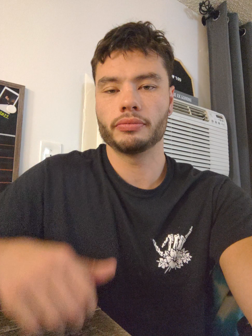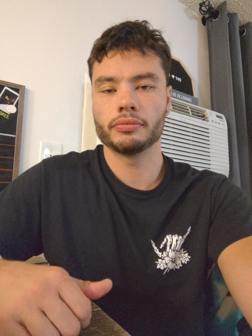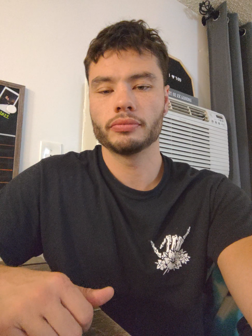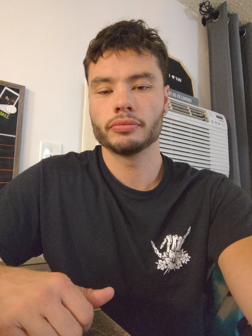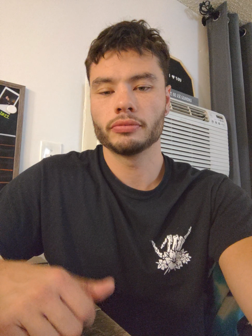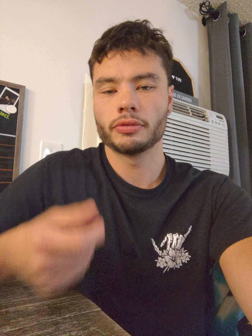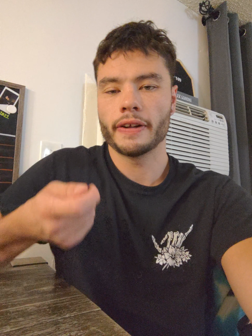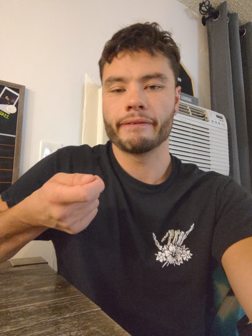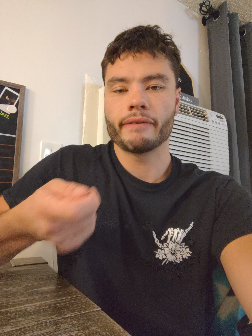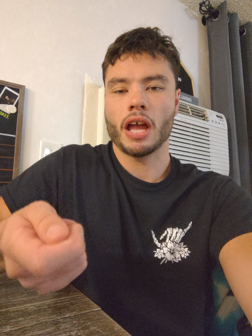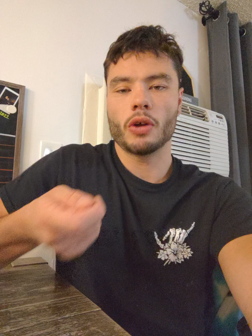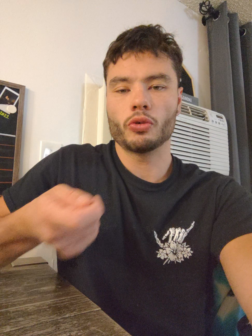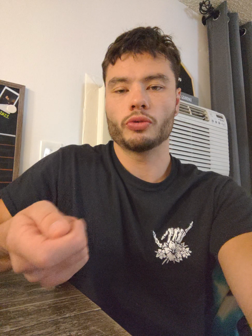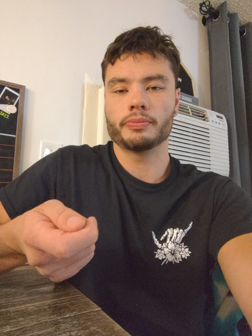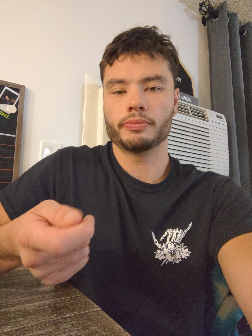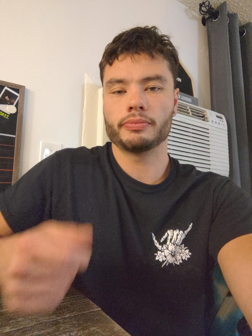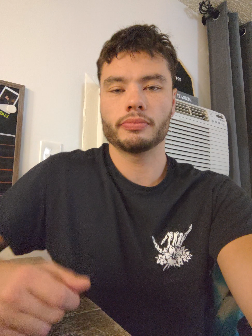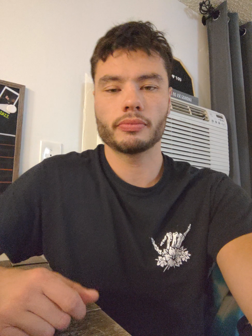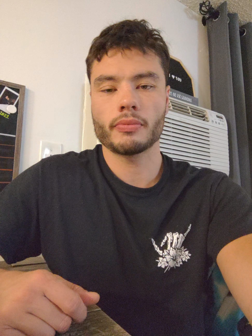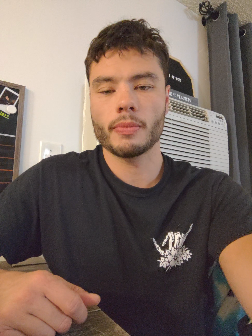vacuum